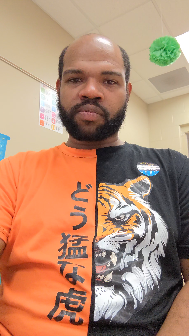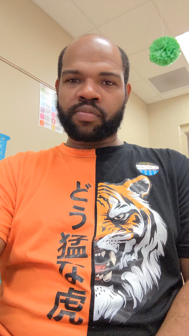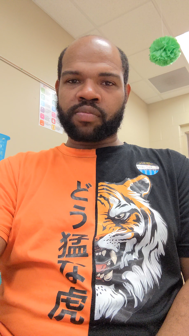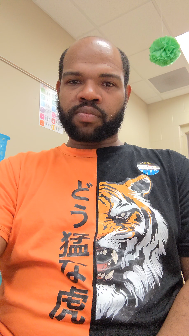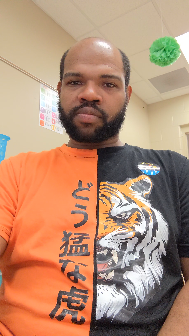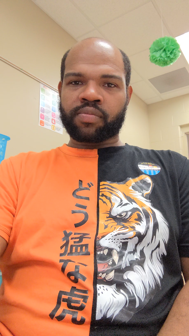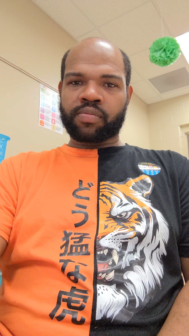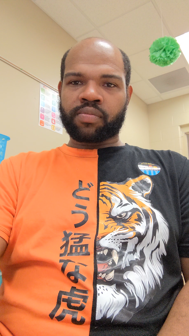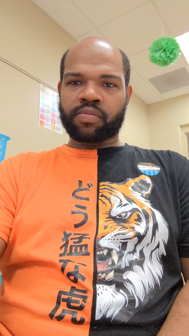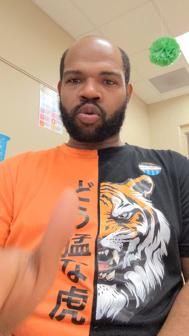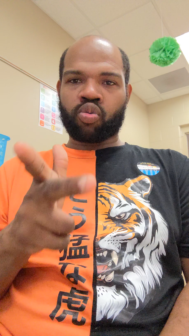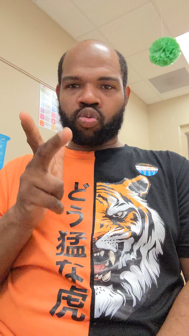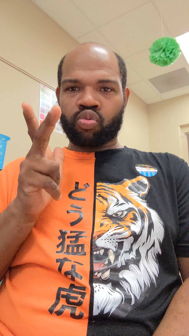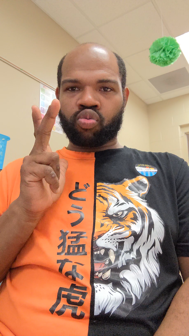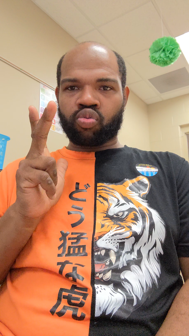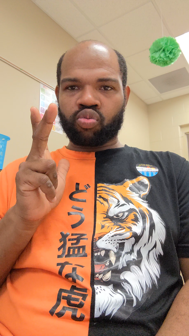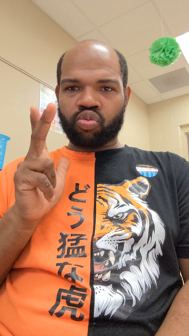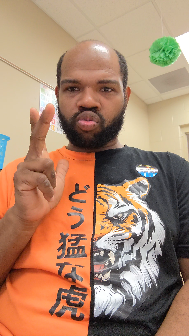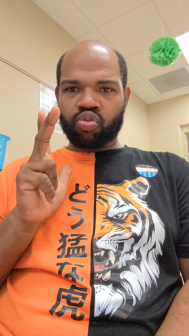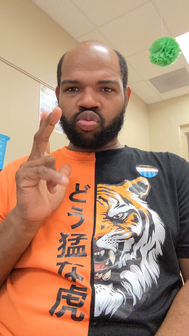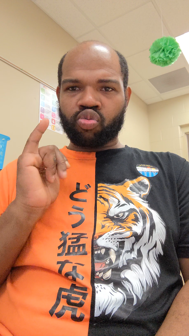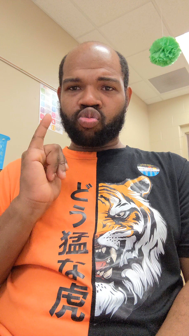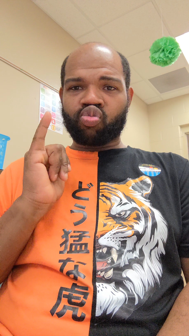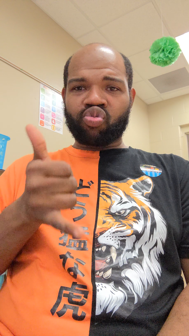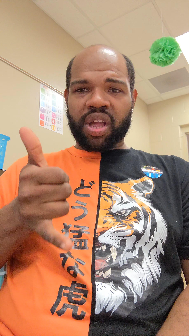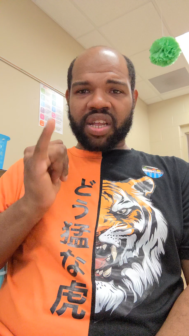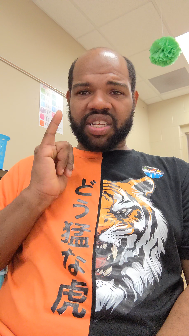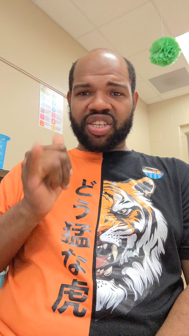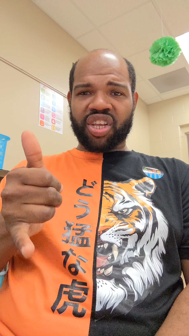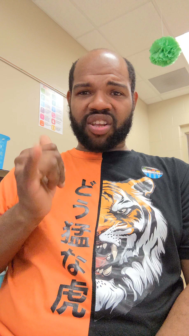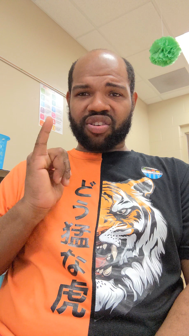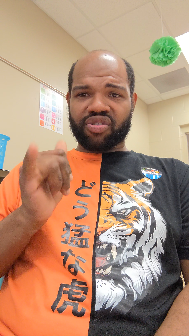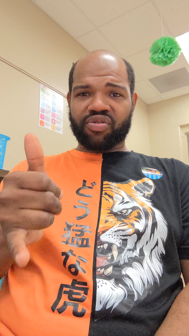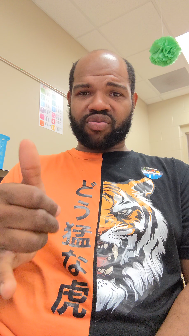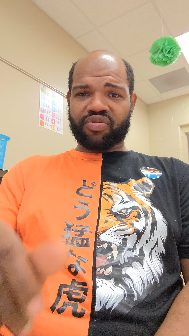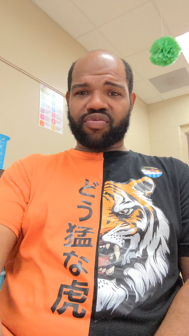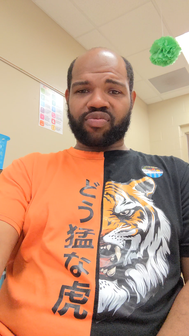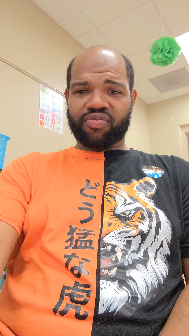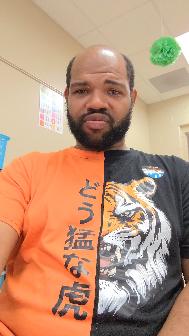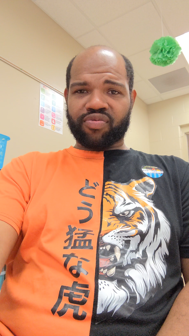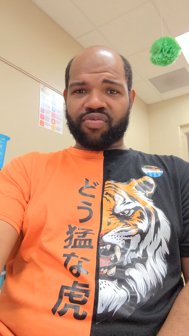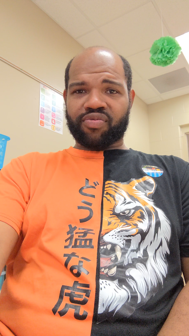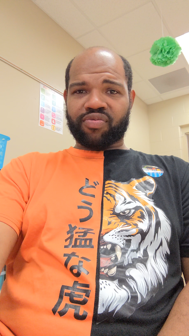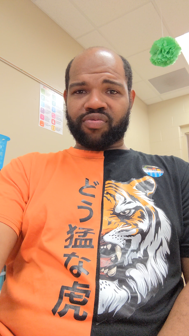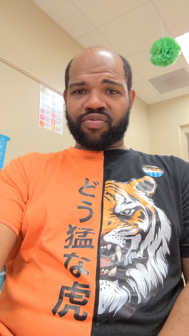rocking chair